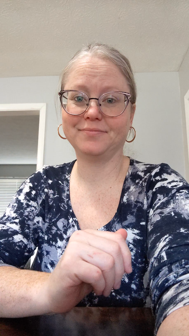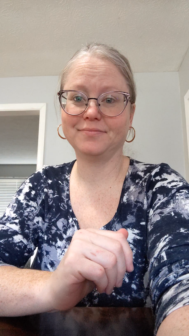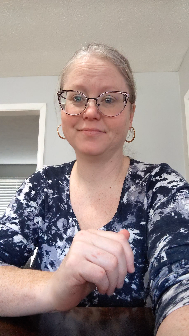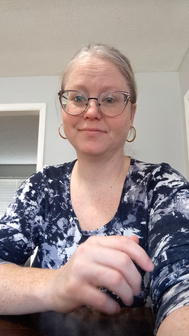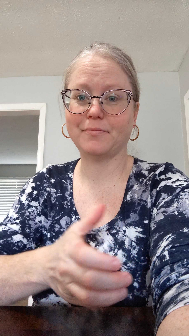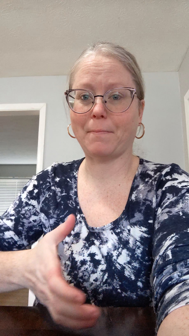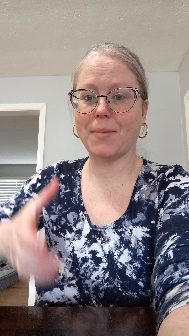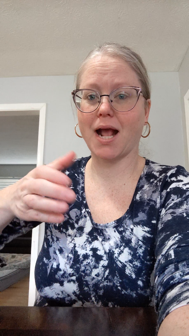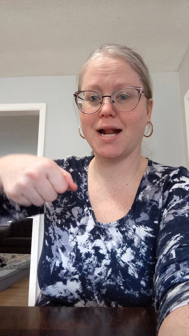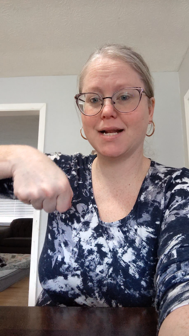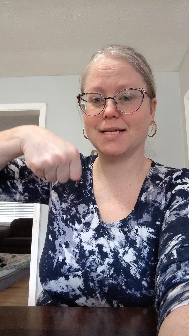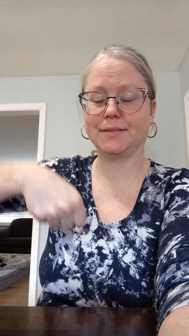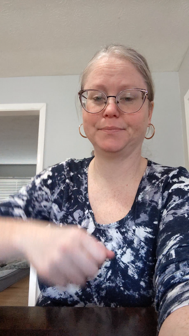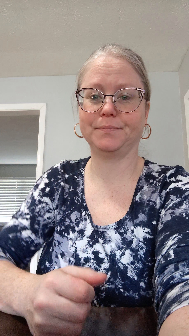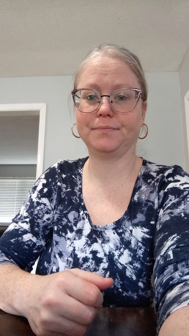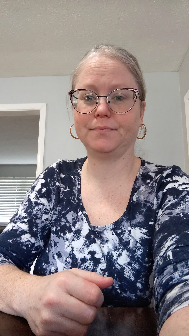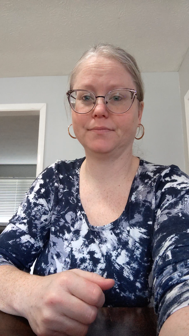bucket